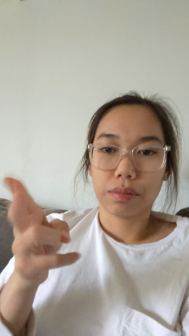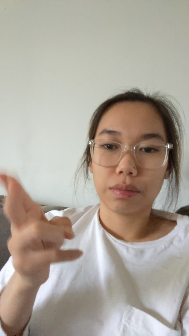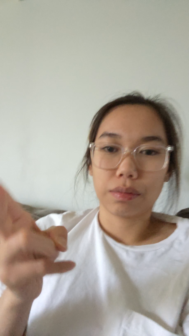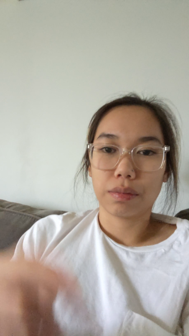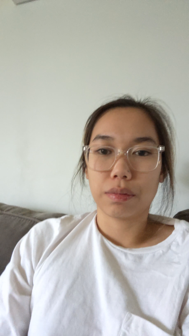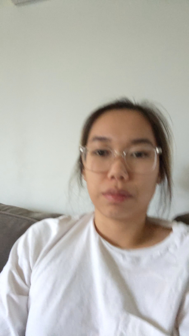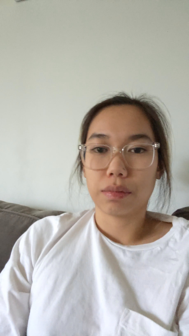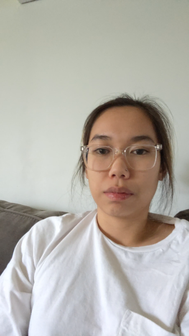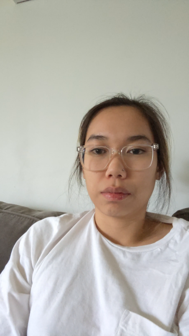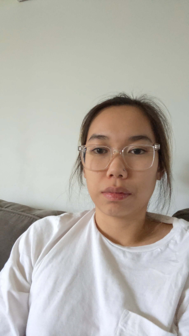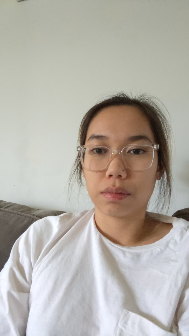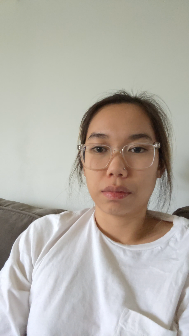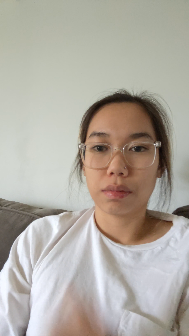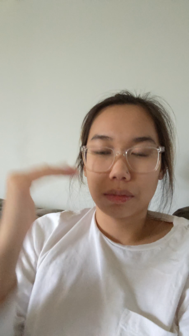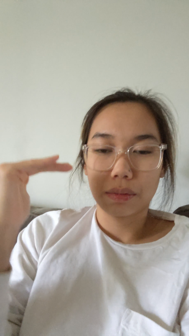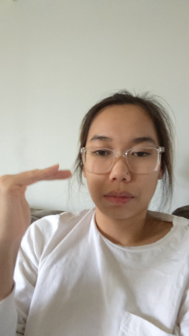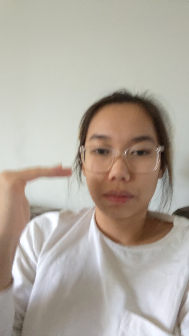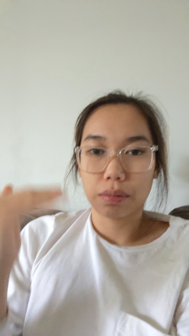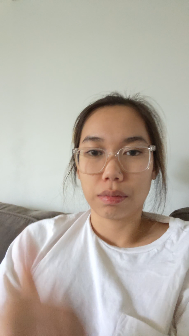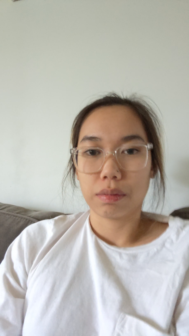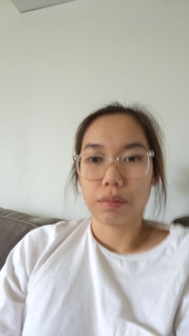short